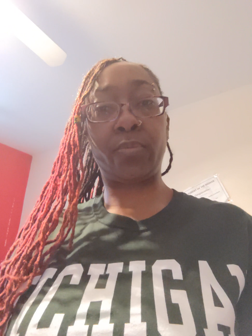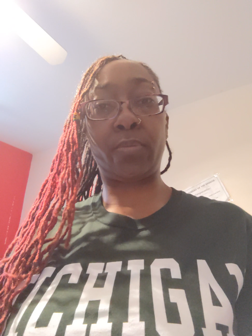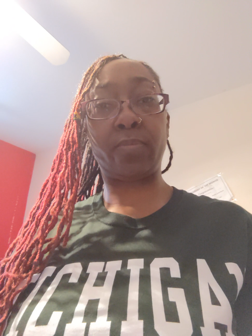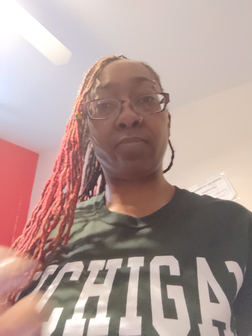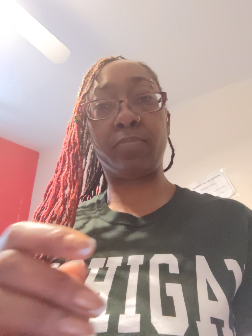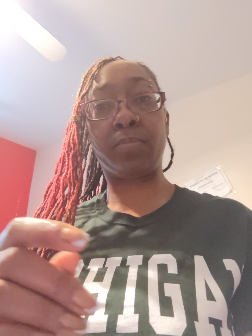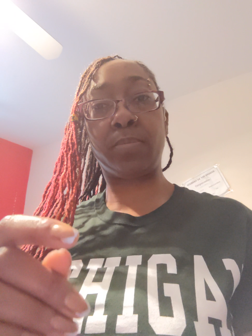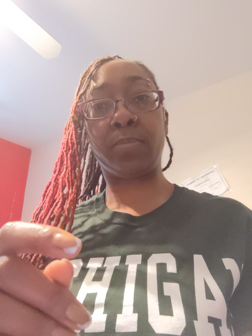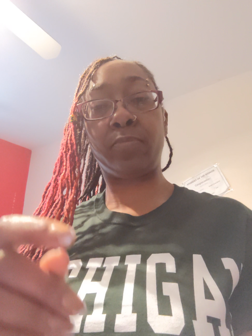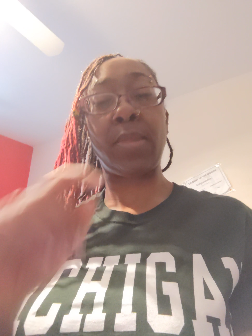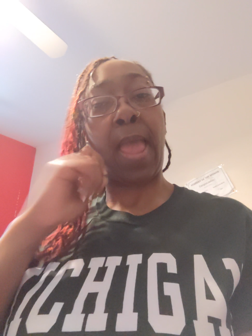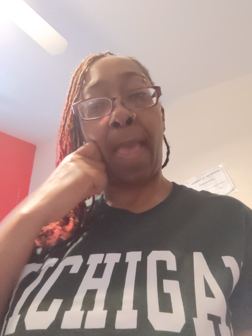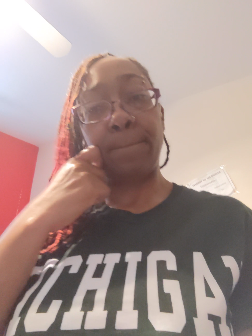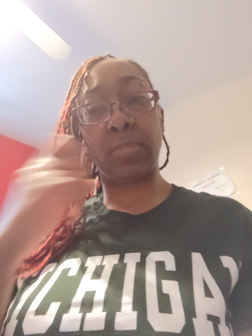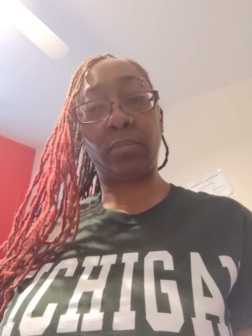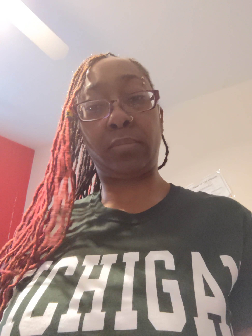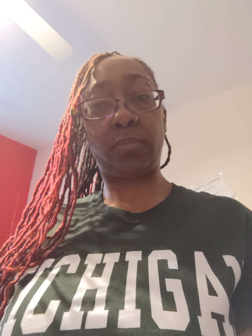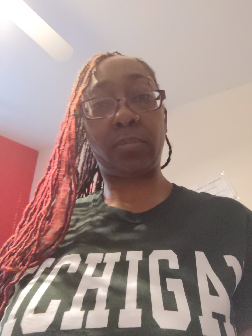apple